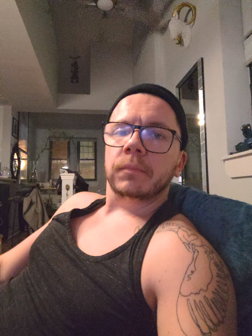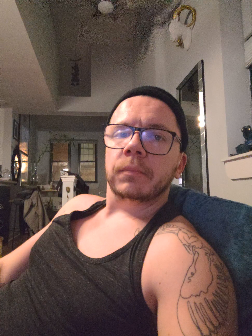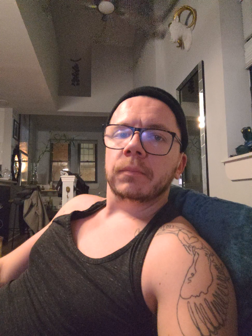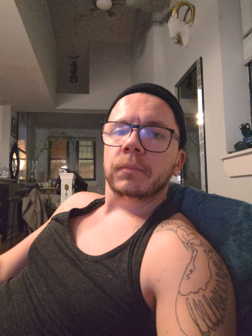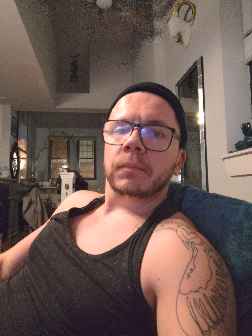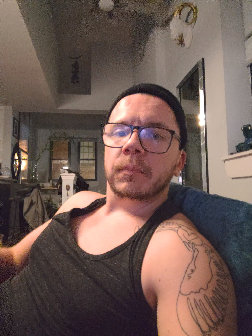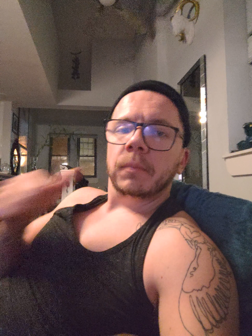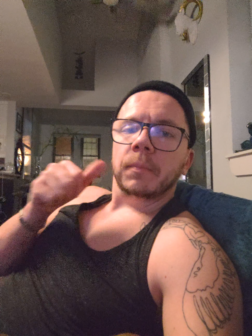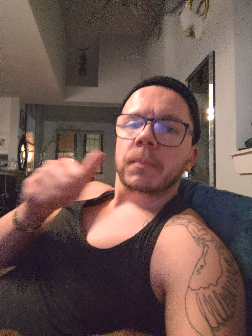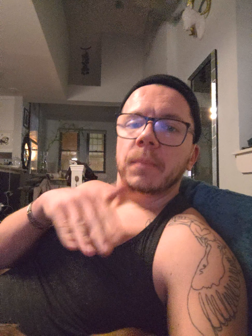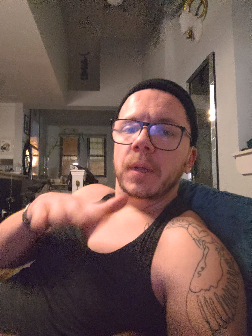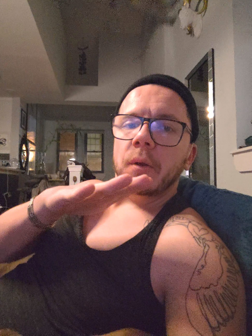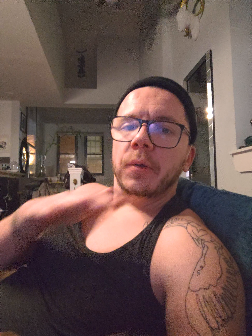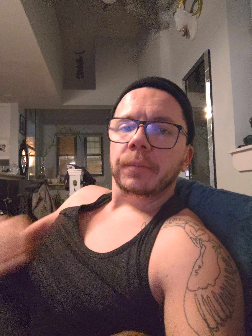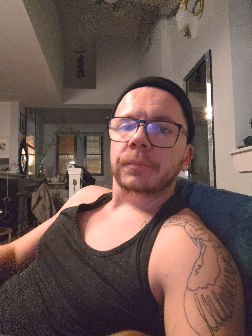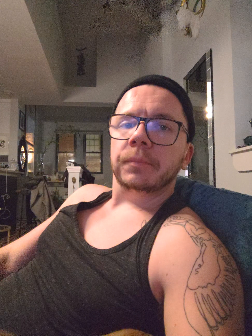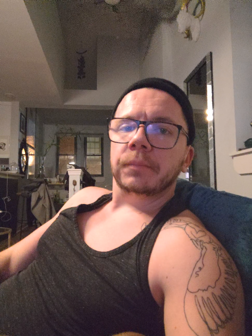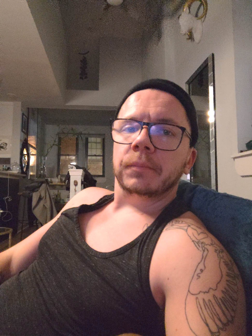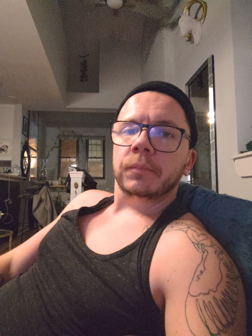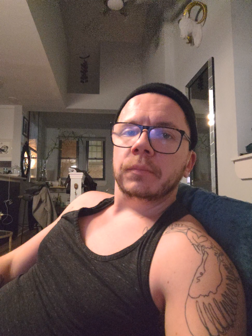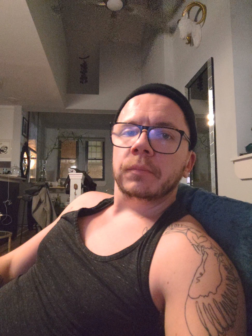backyard